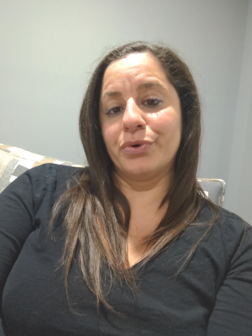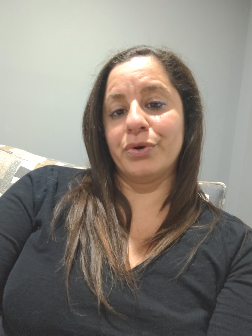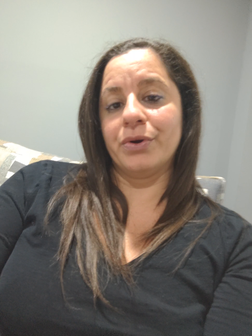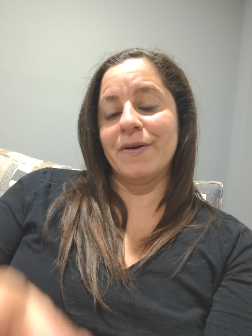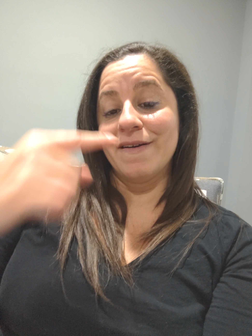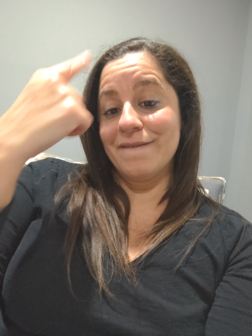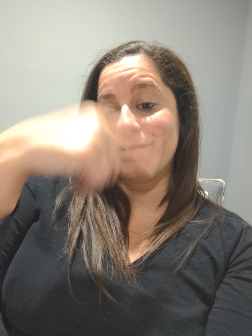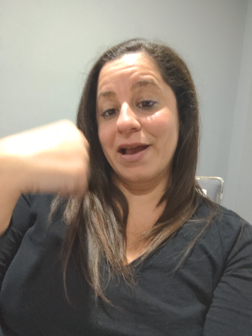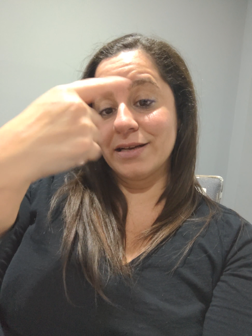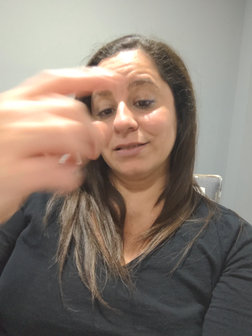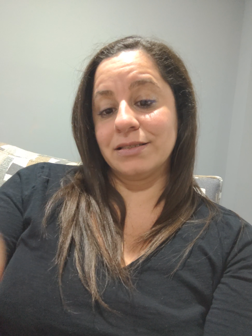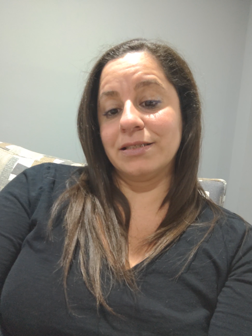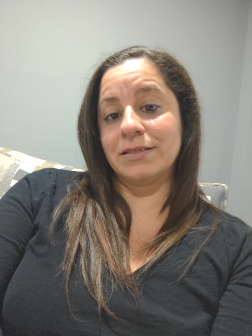face